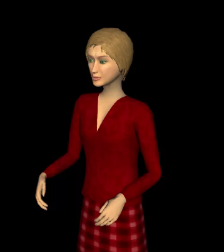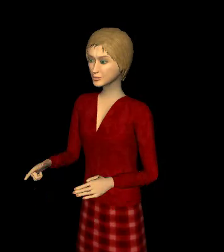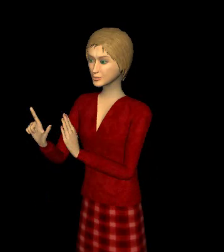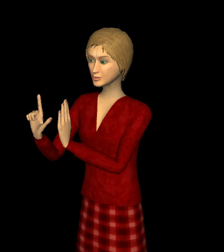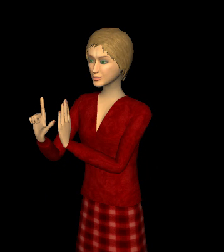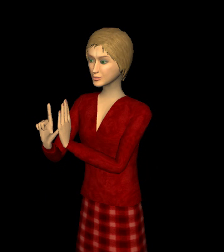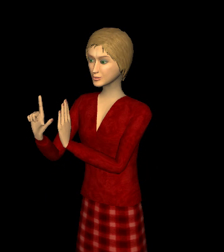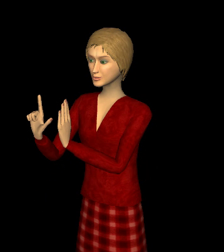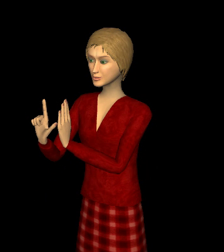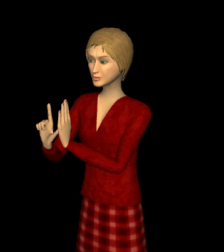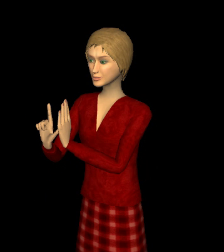قانون